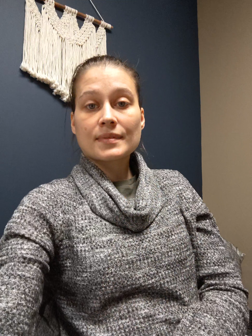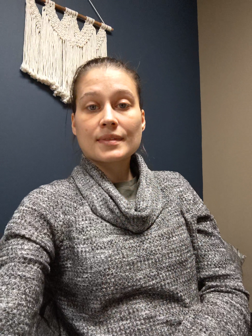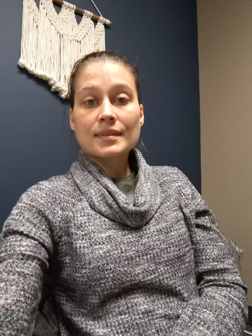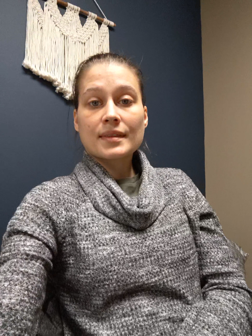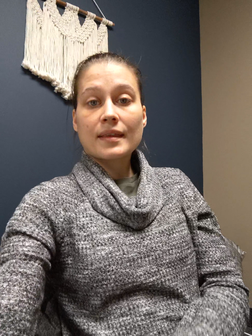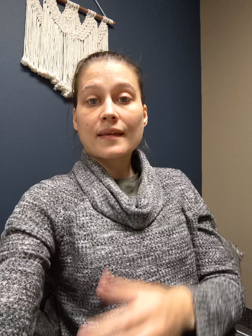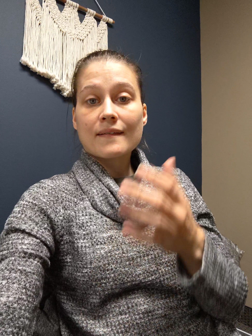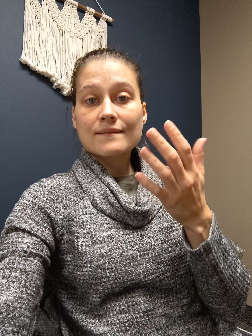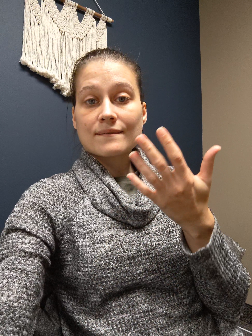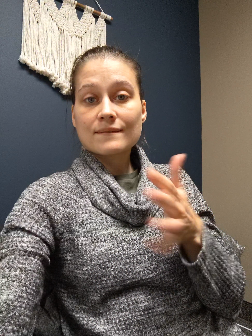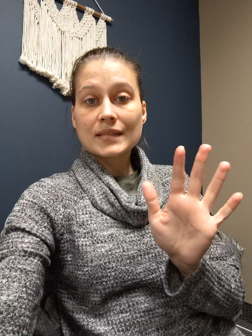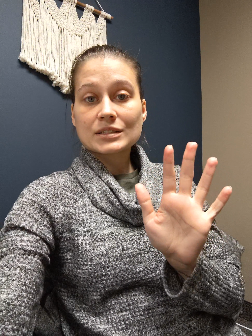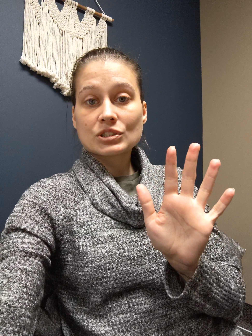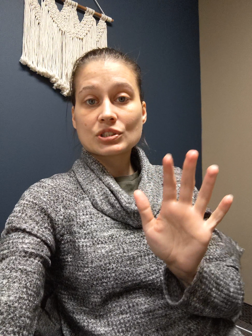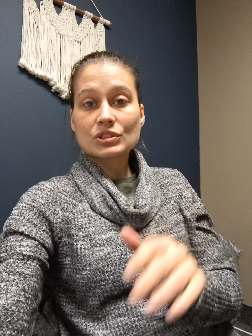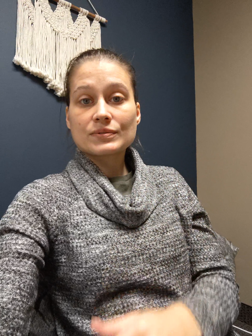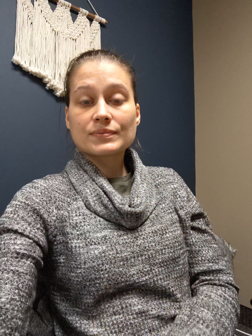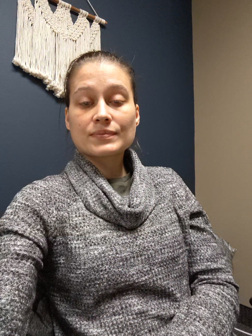finish